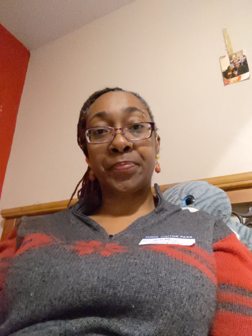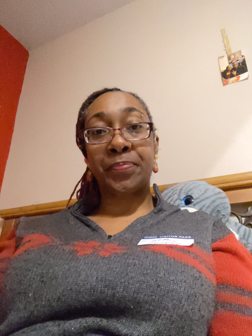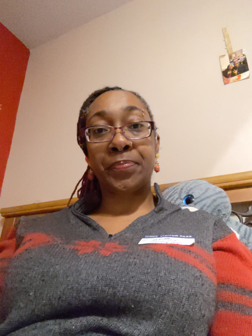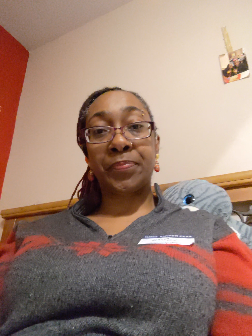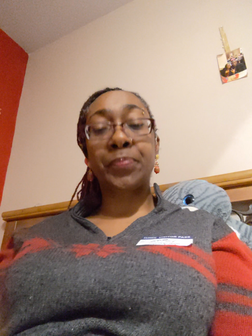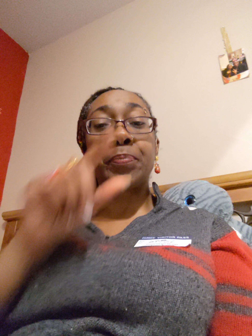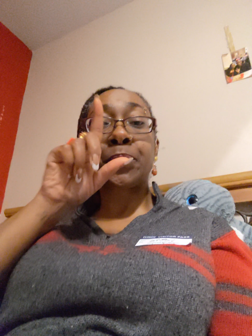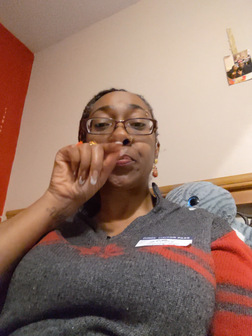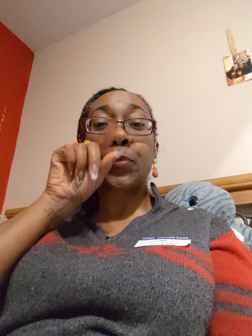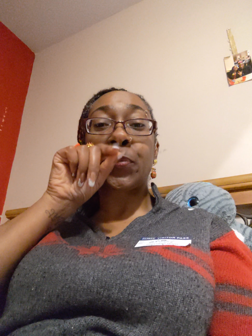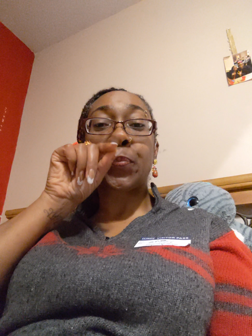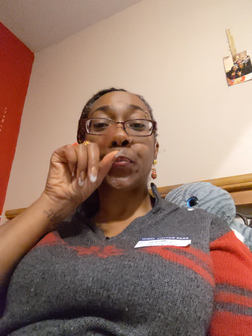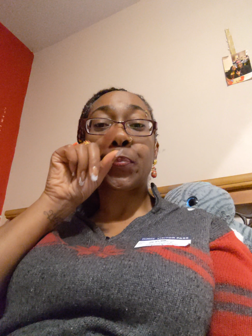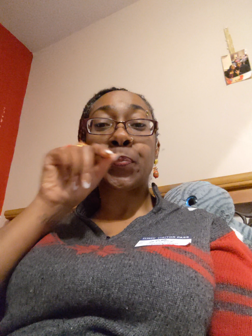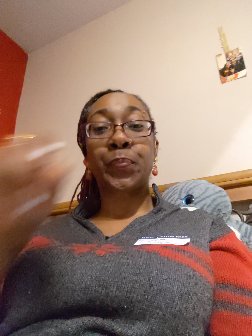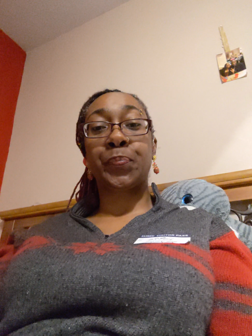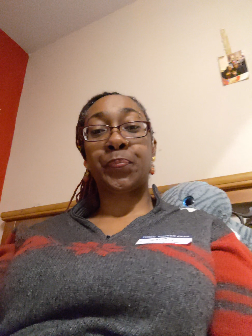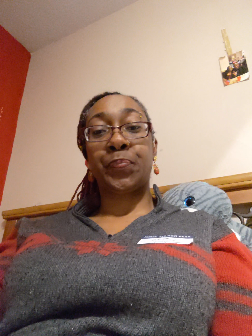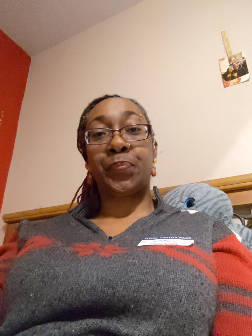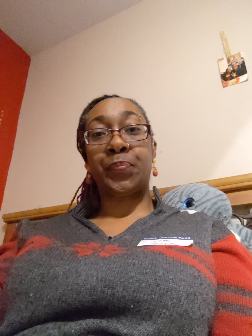bird